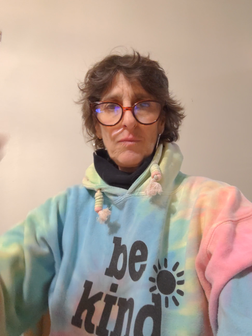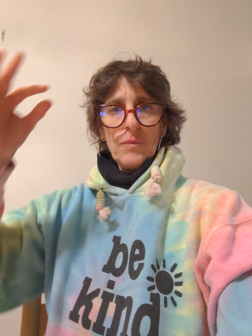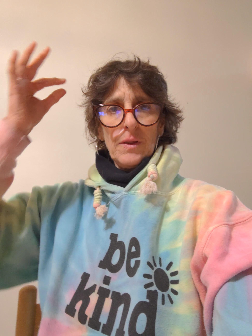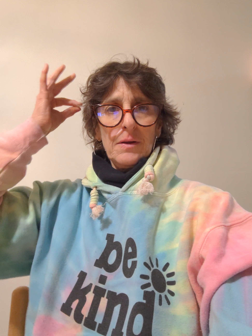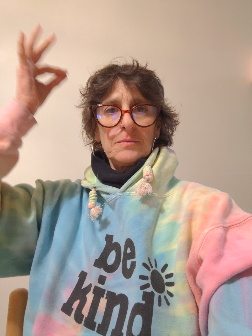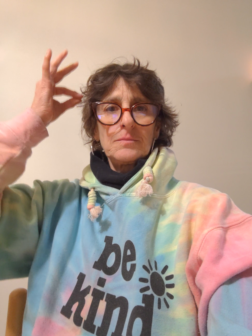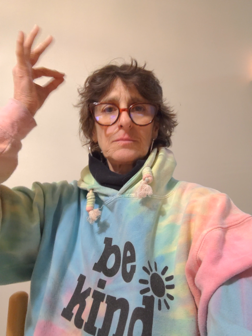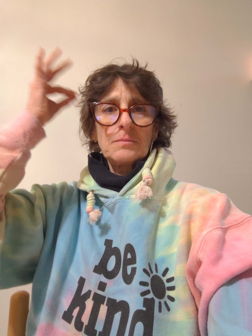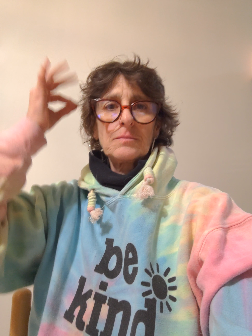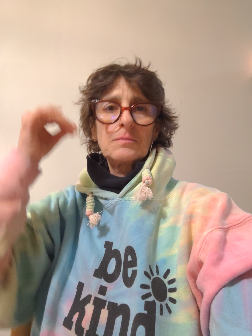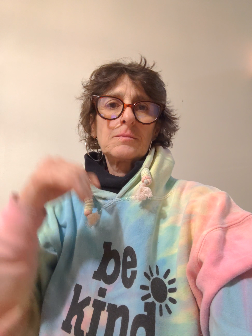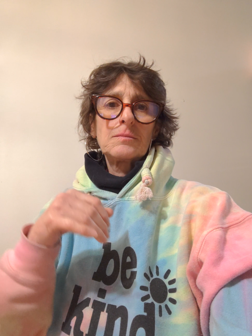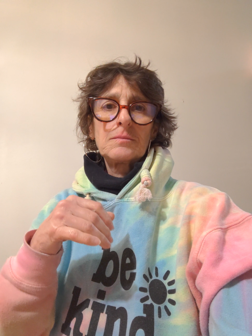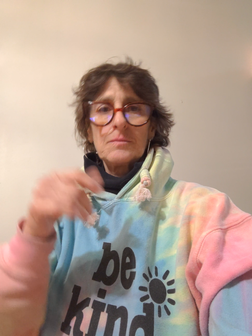hair